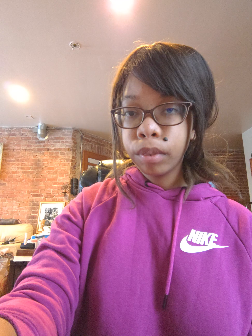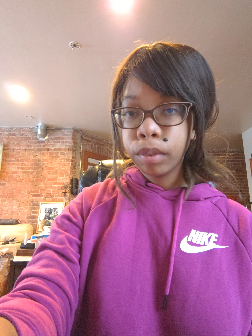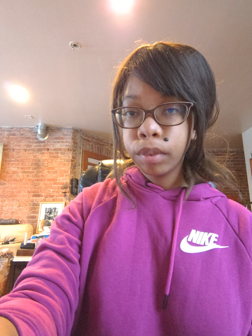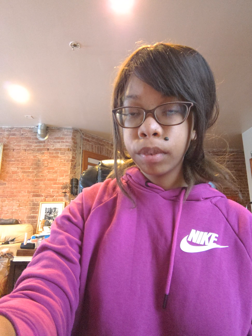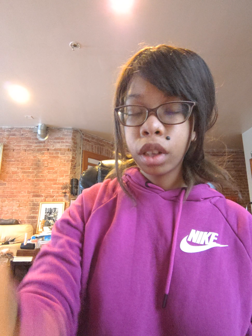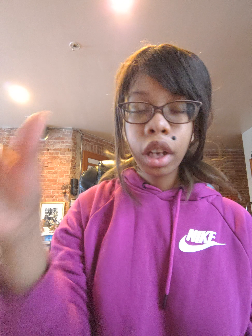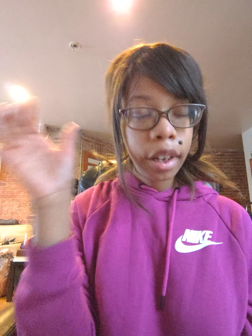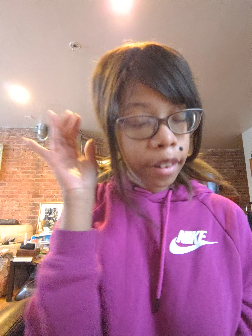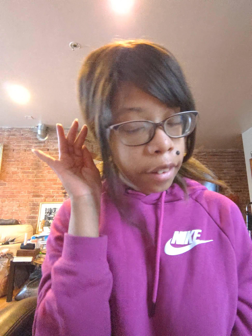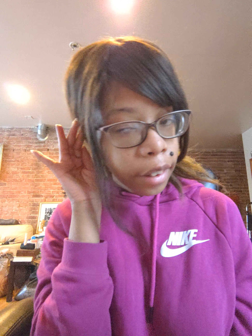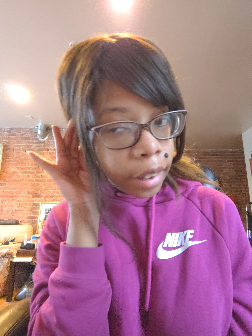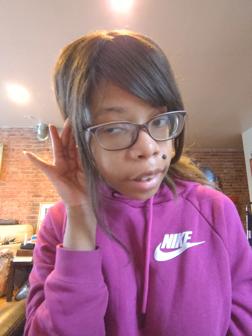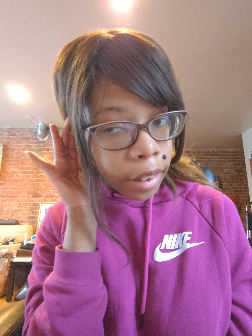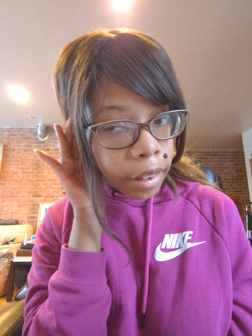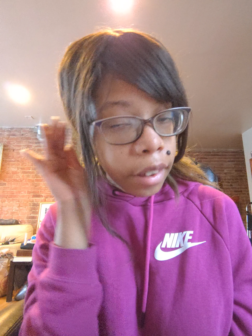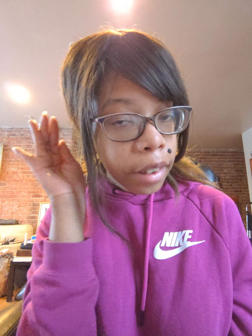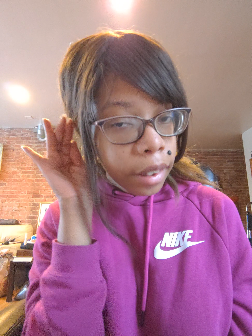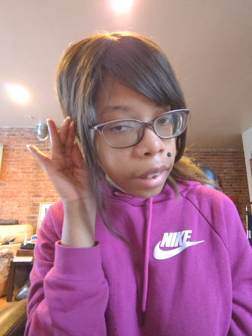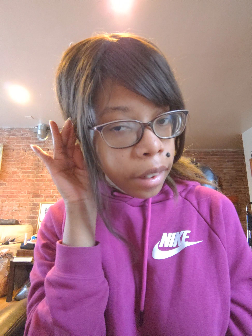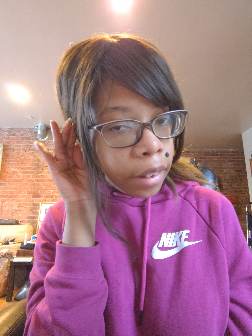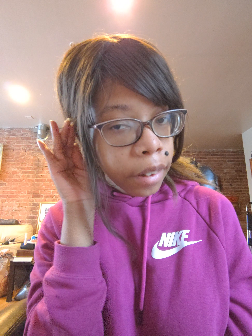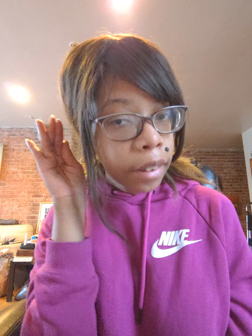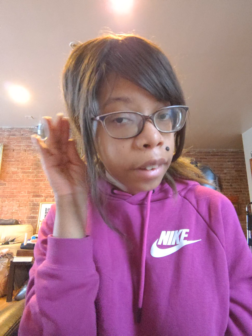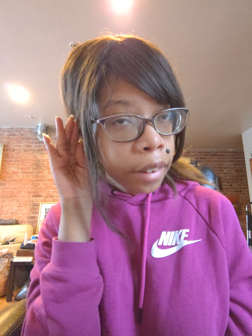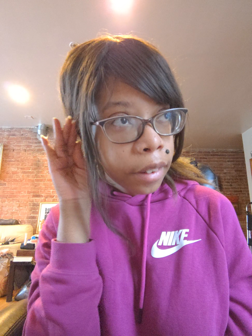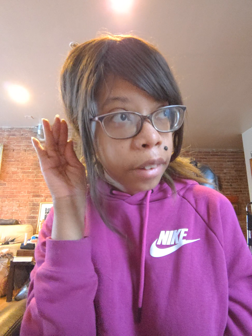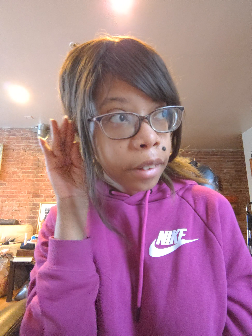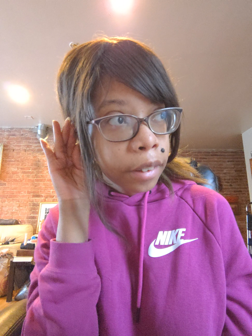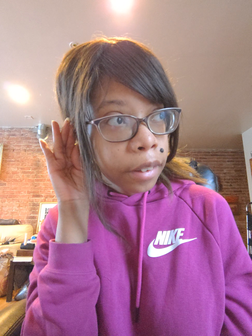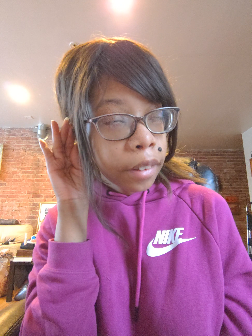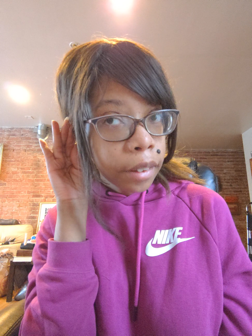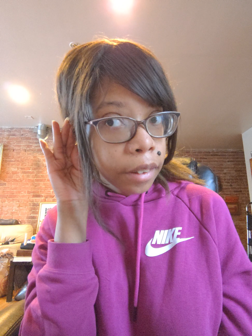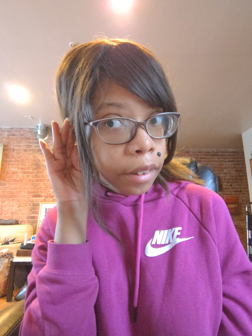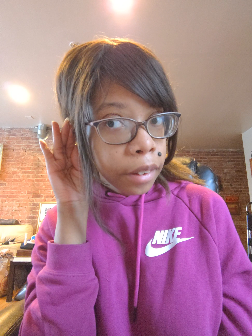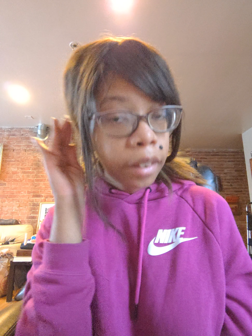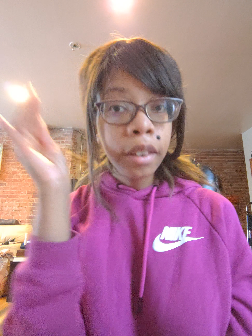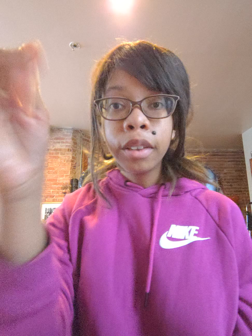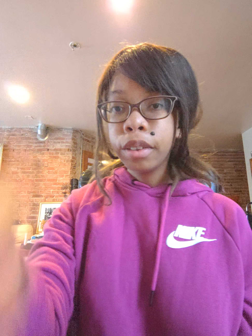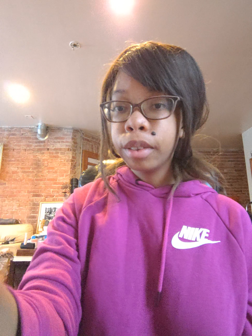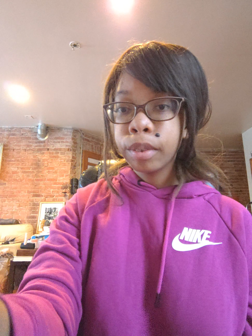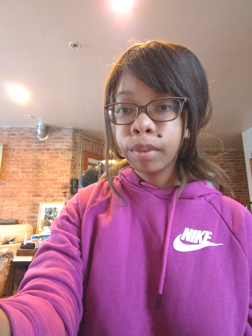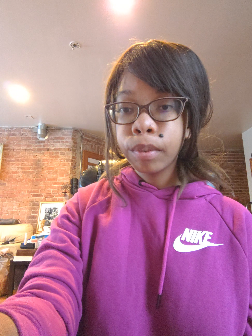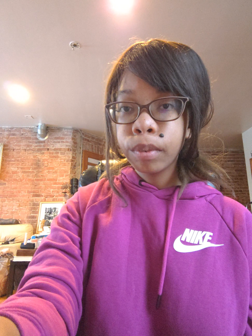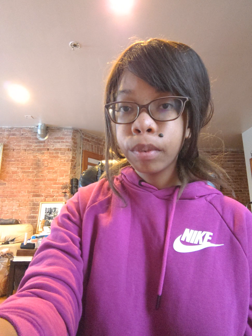listen